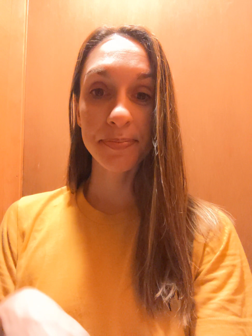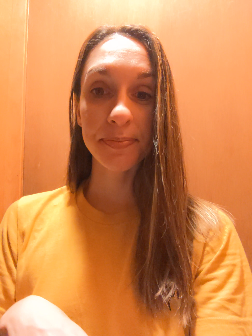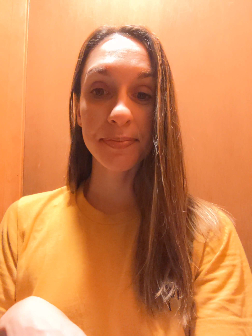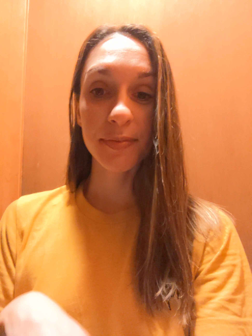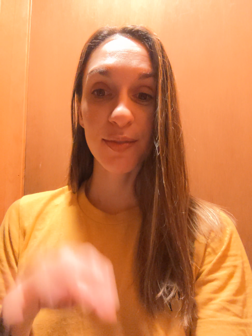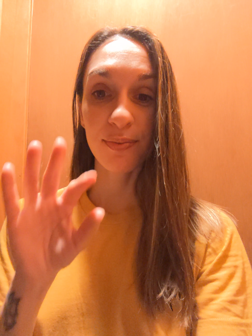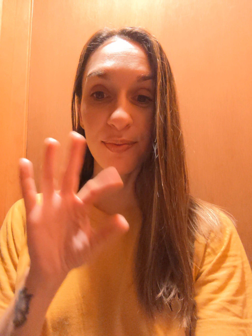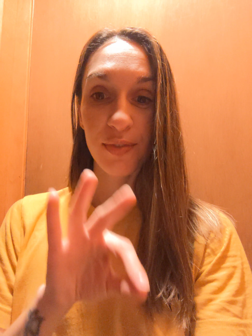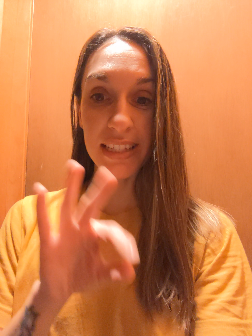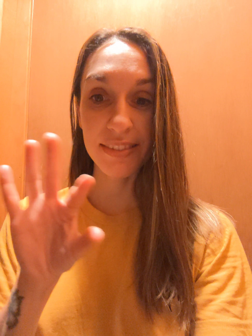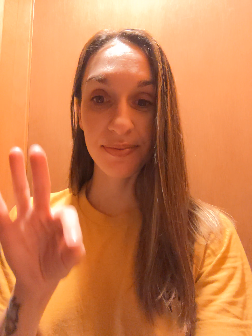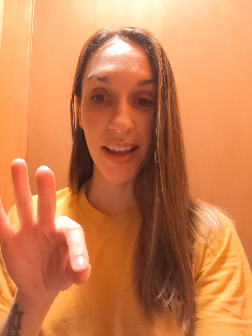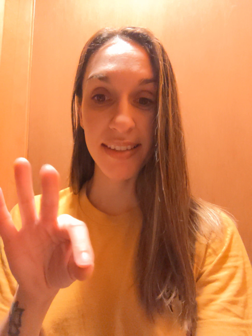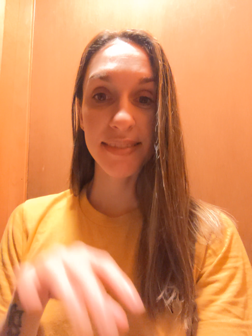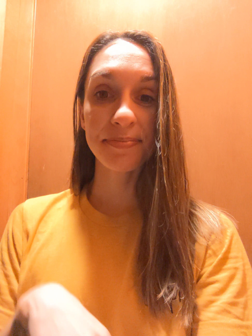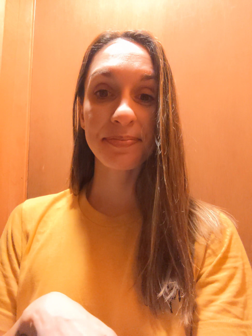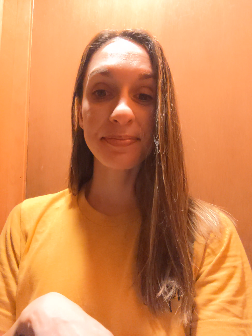french fries